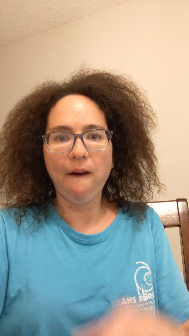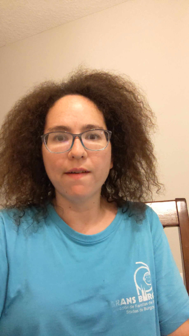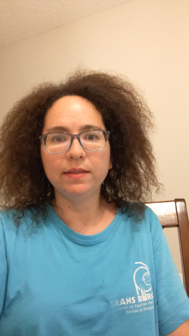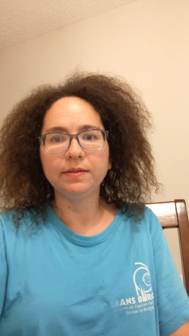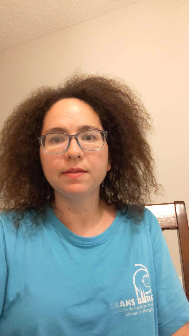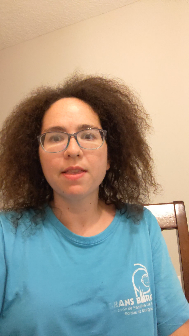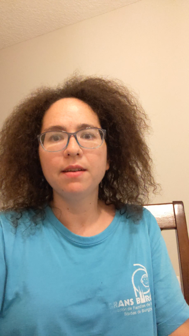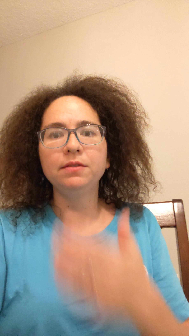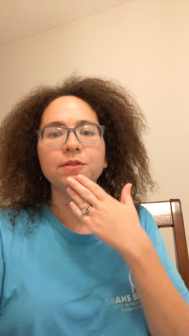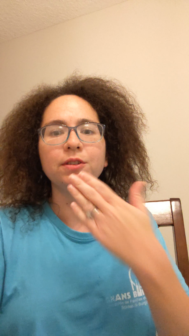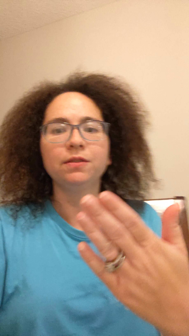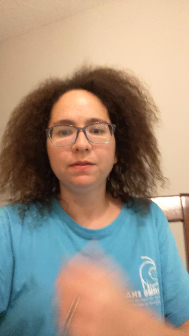good